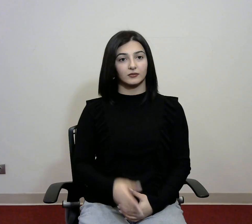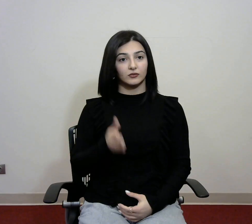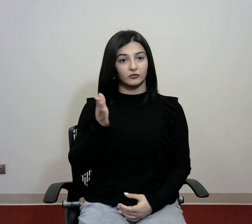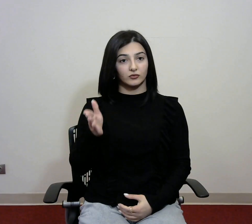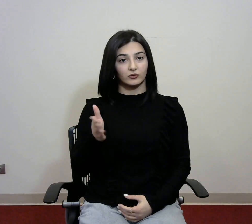bu